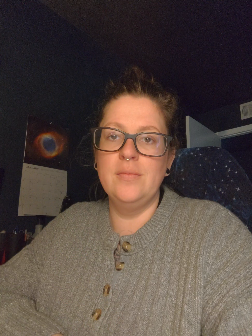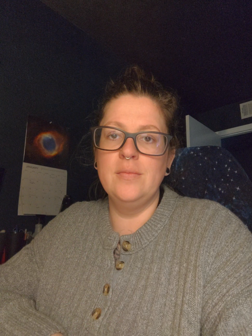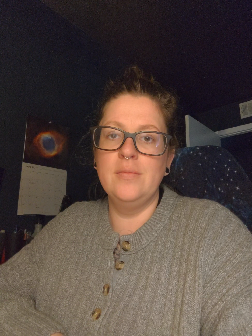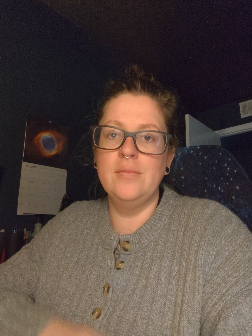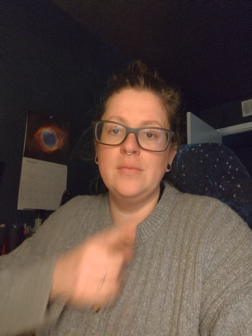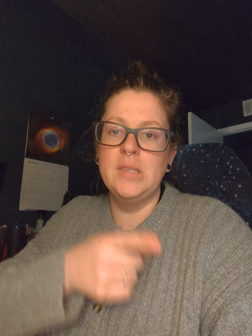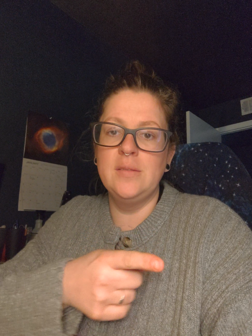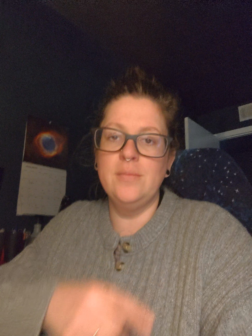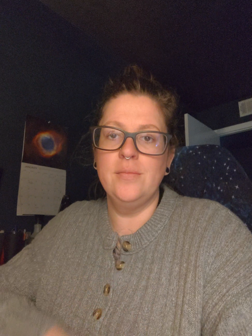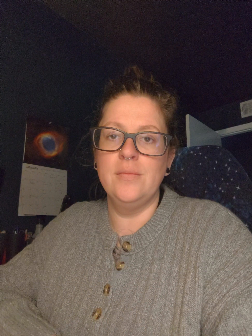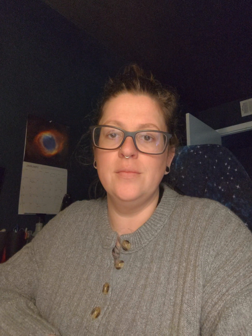he/she/it